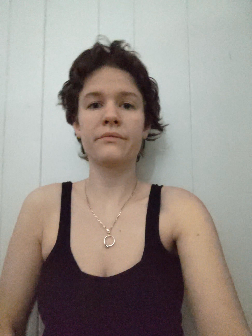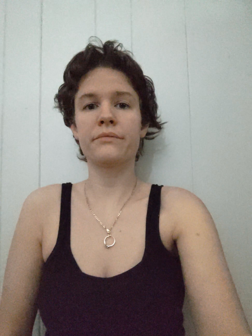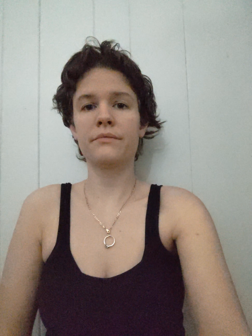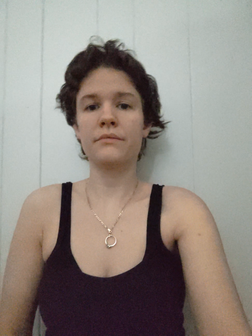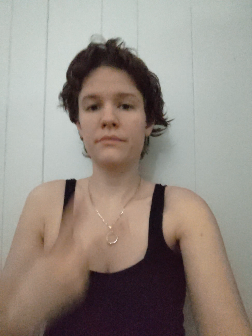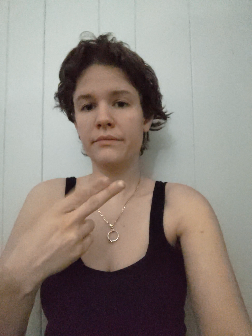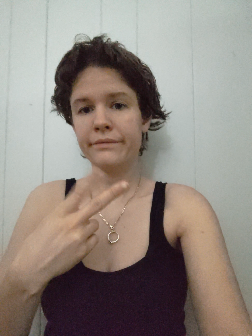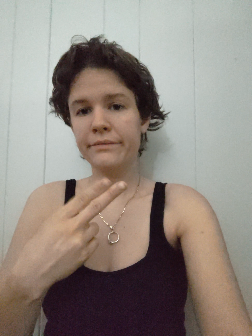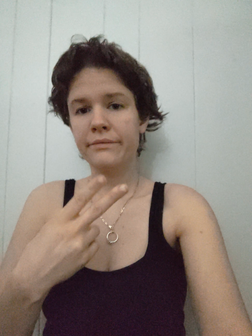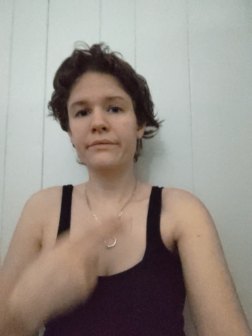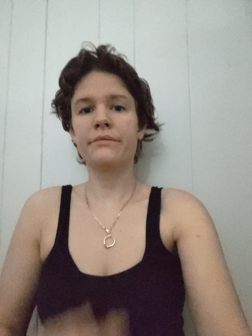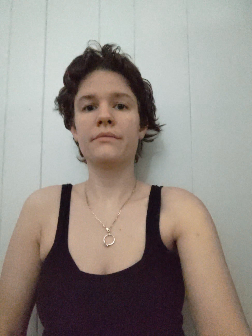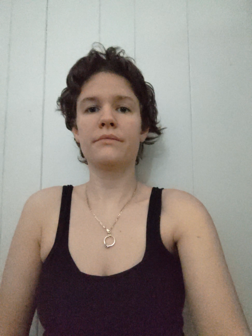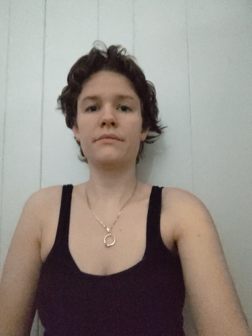scissors